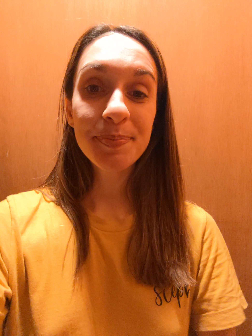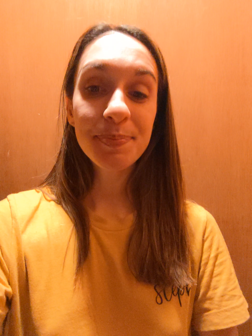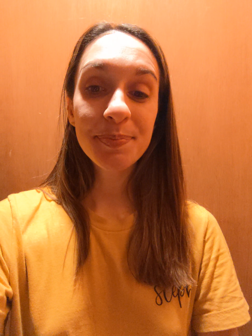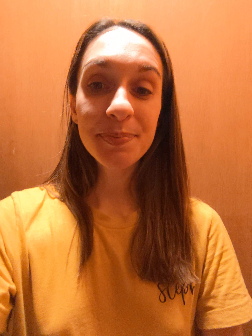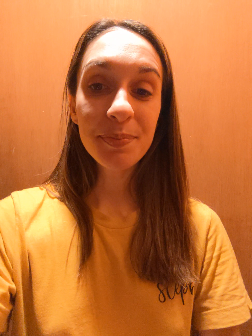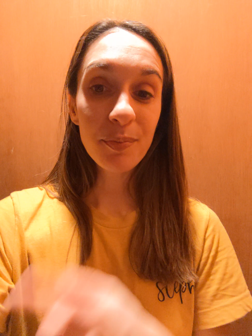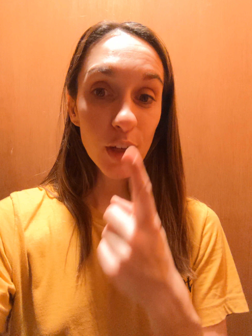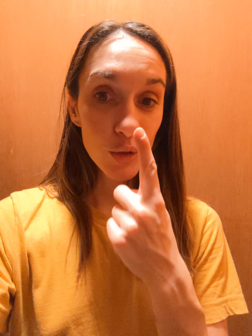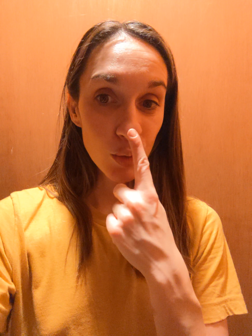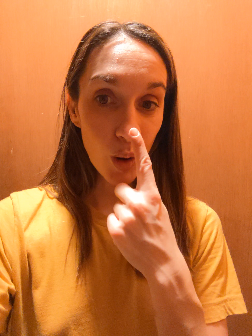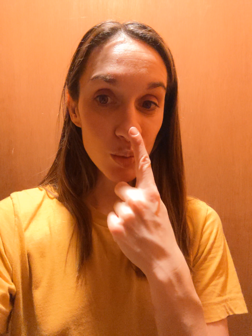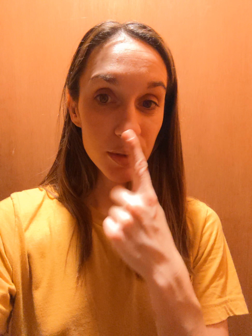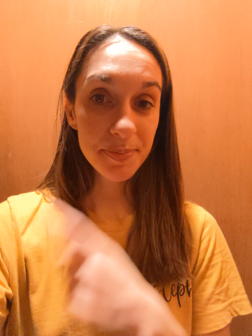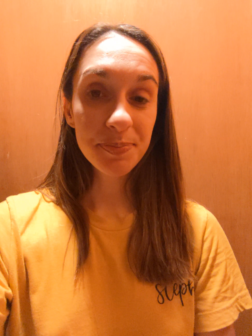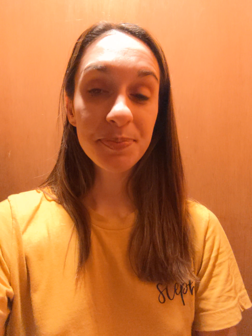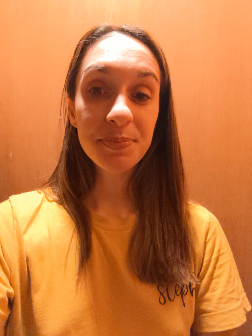nose